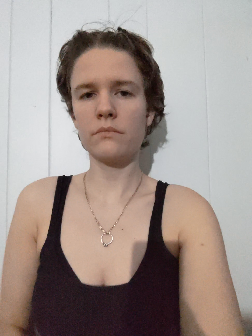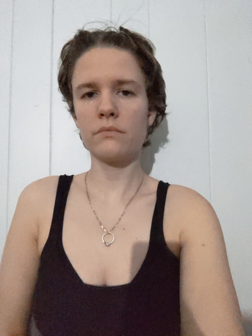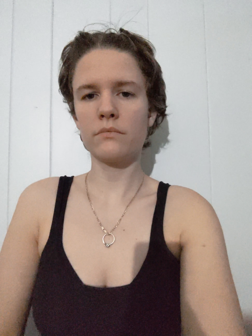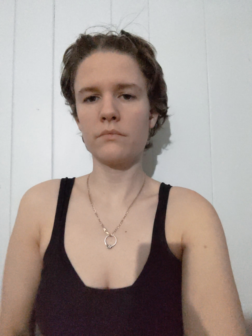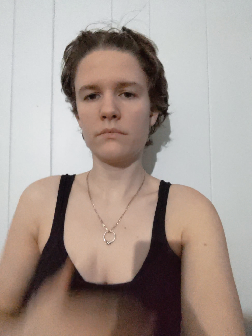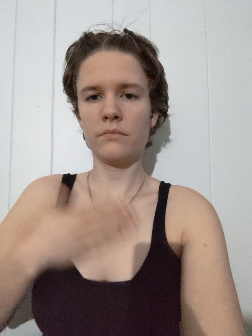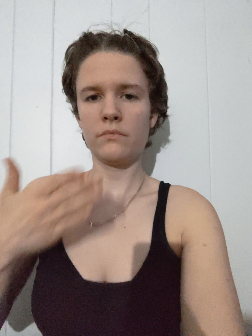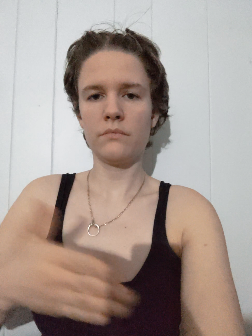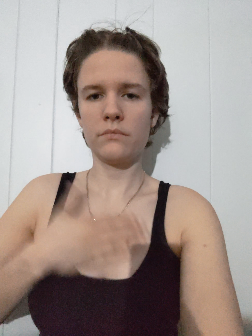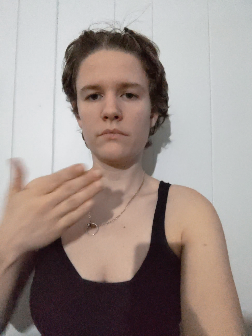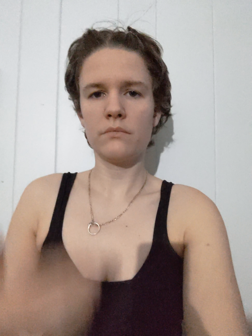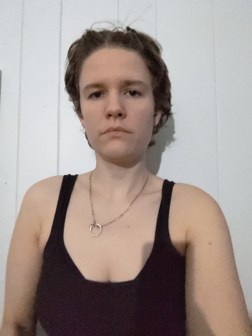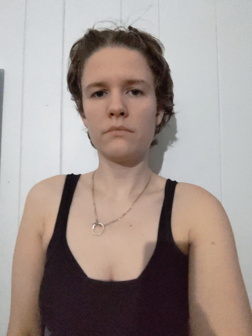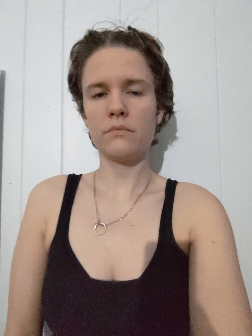happy